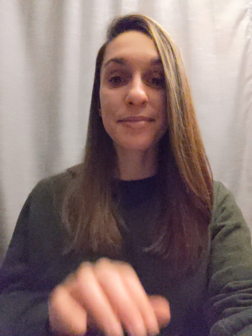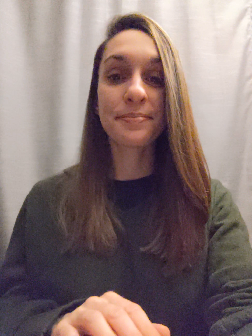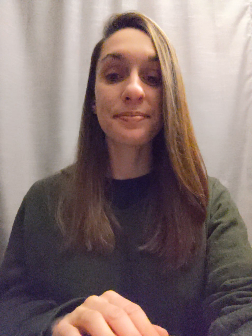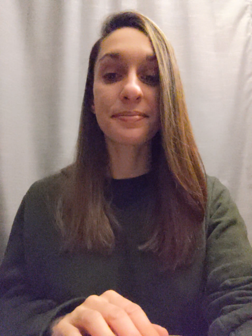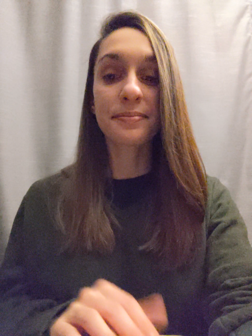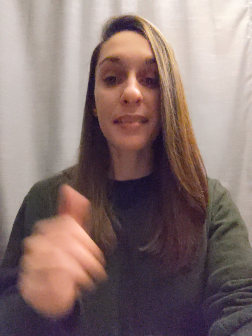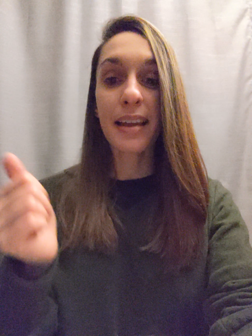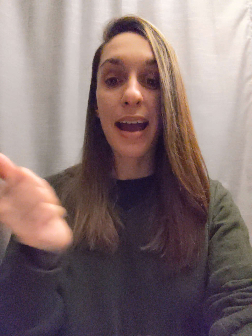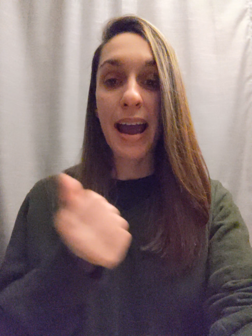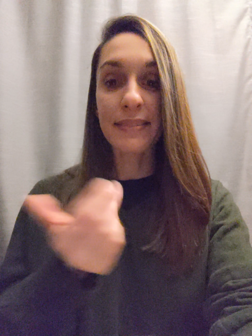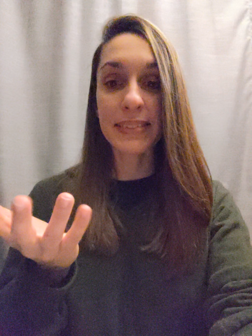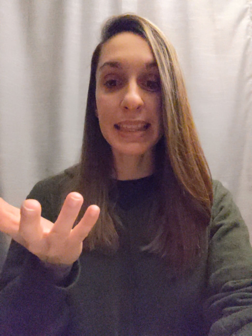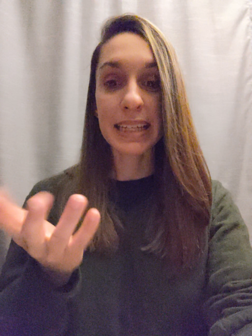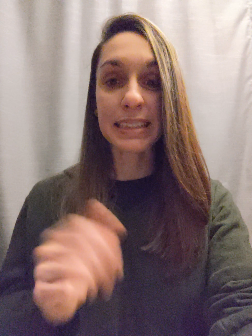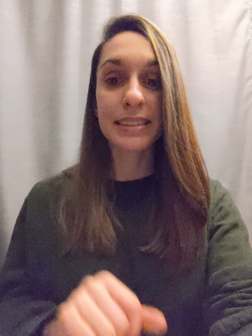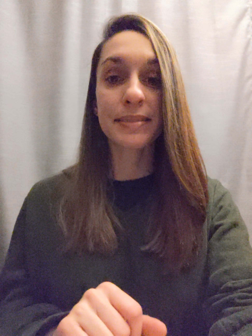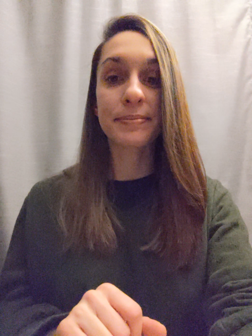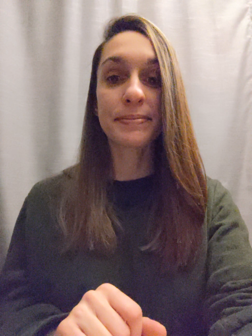every